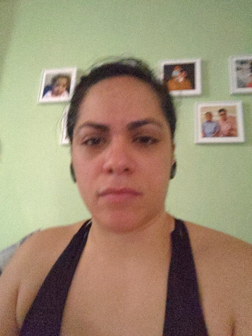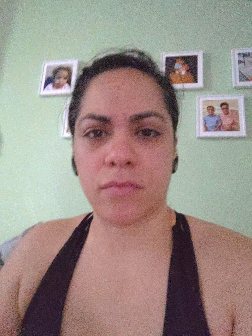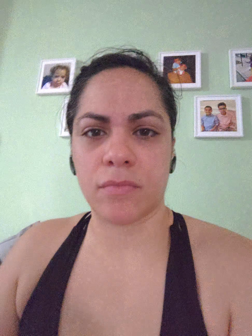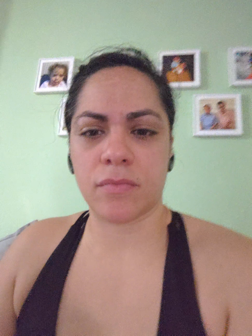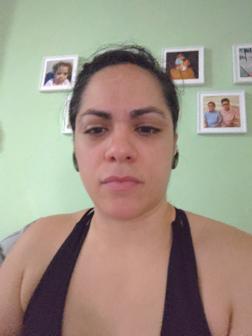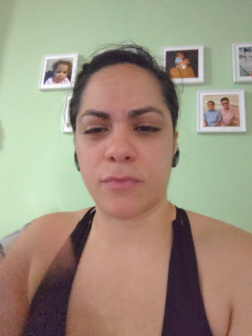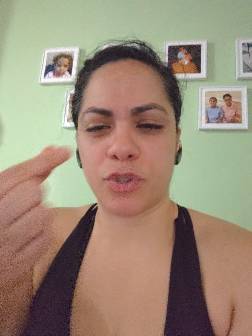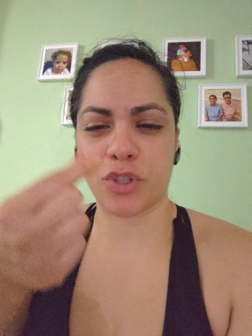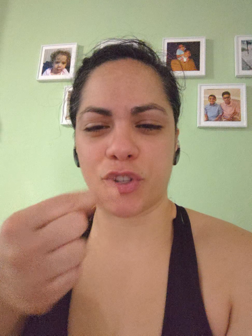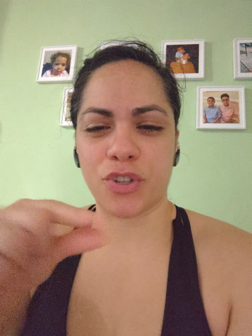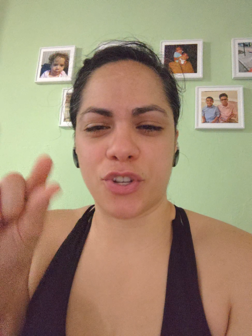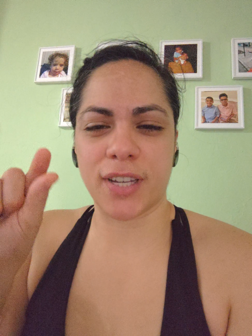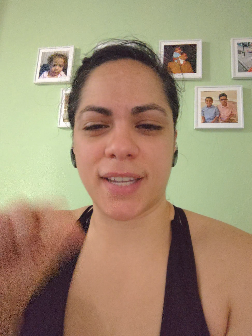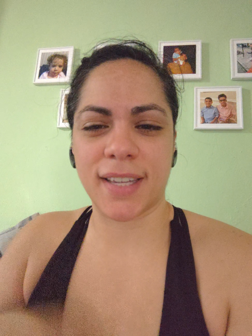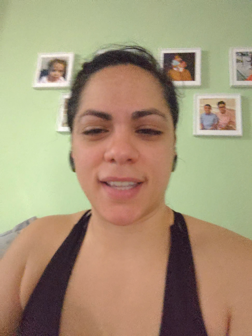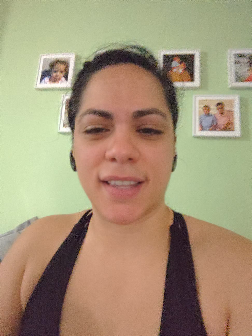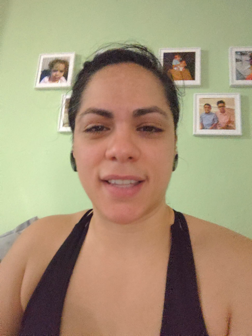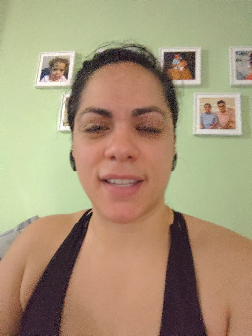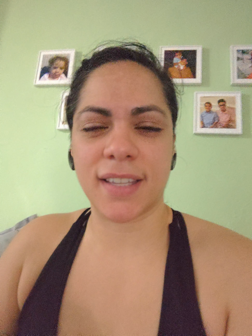green